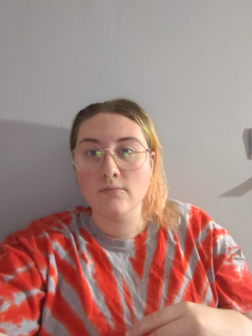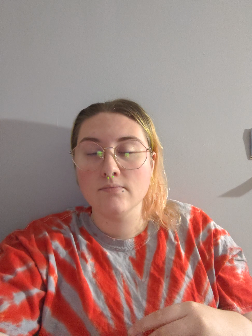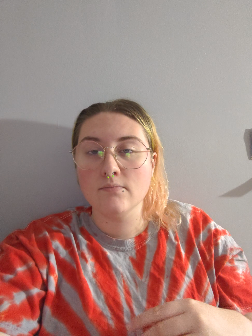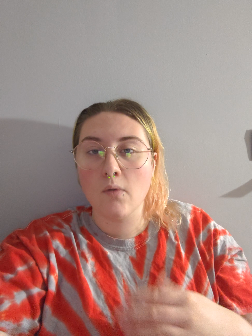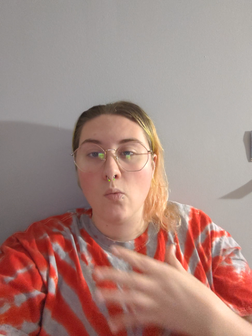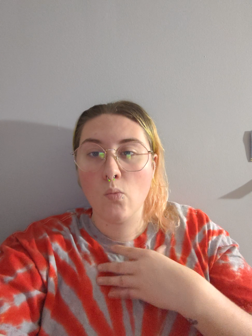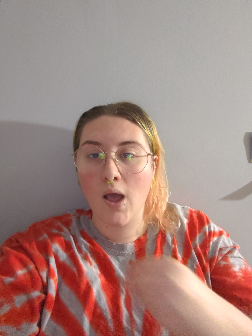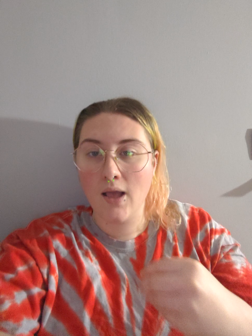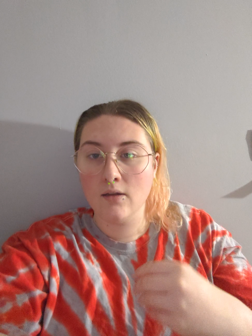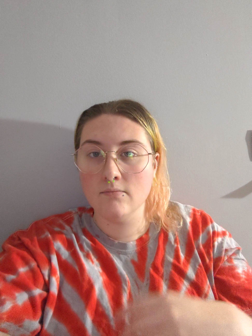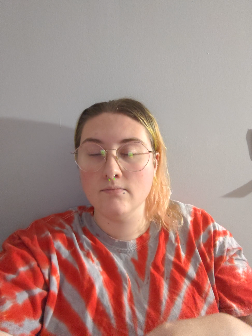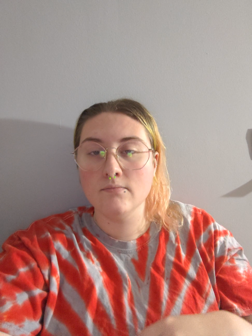white